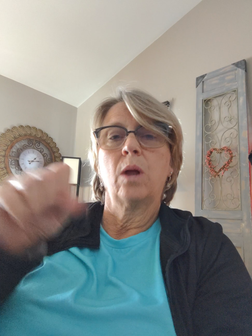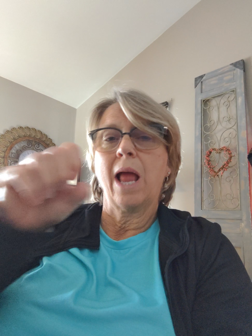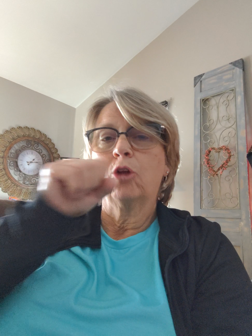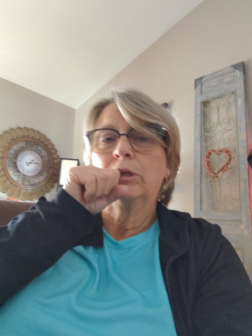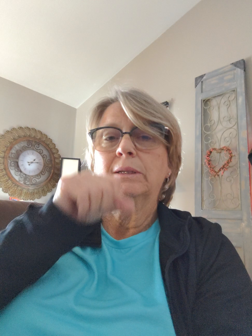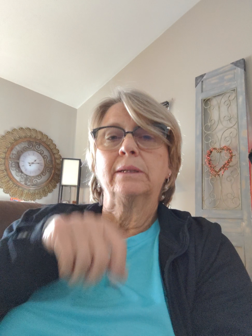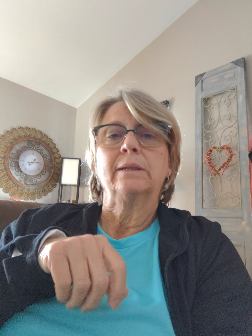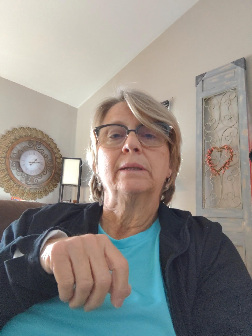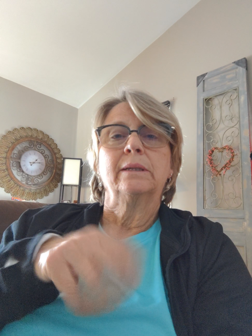carrot